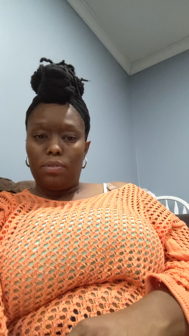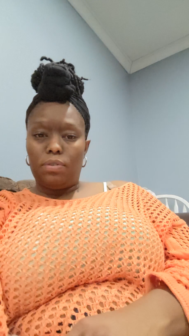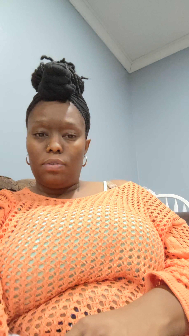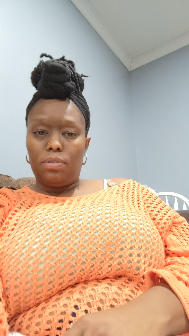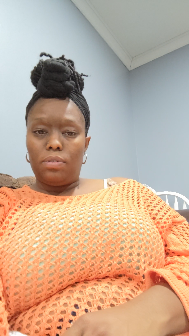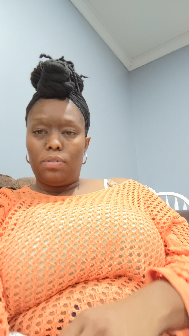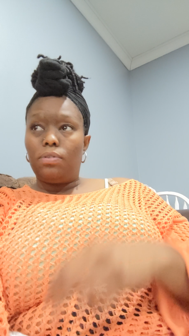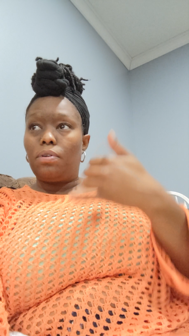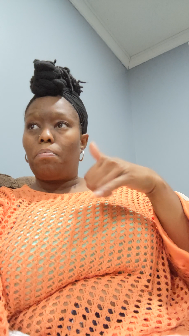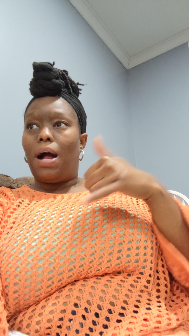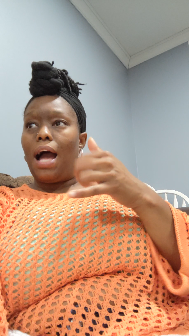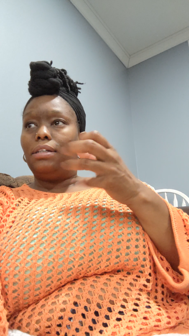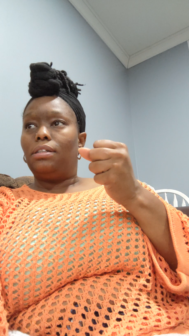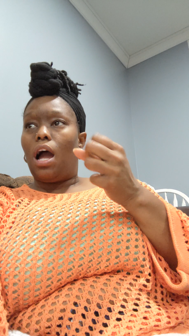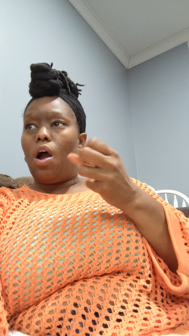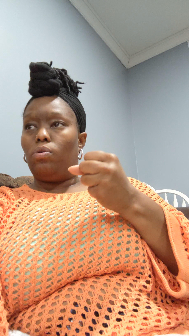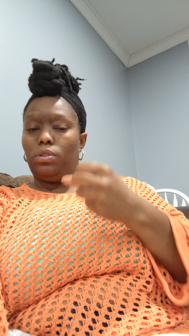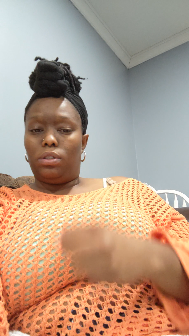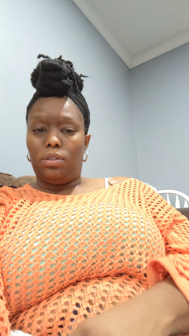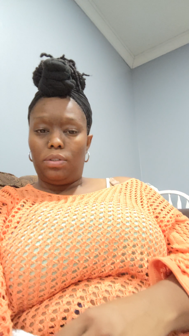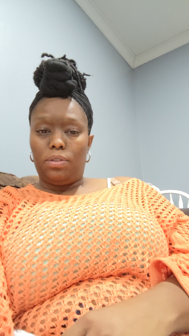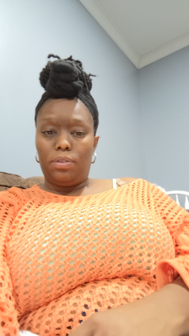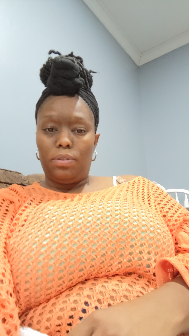play dough